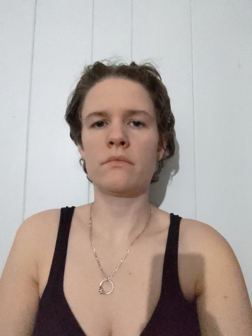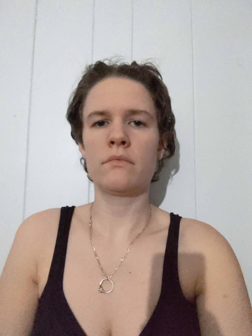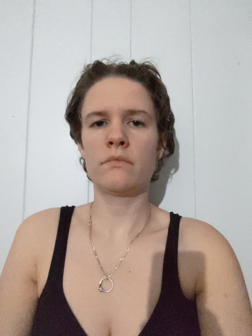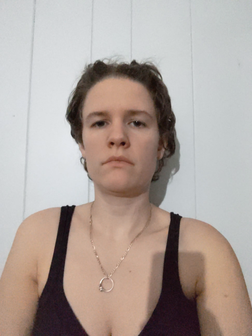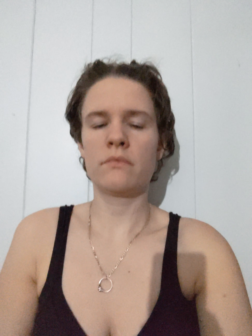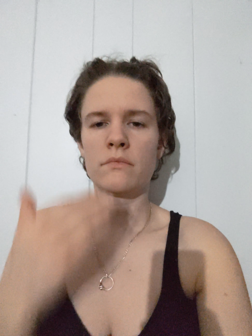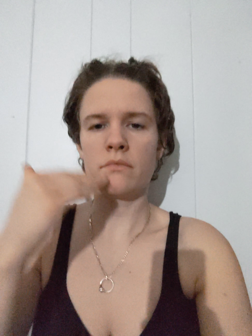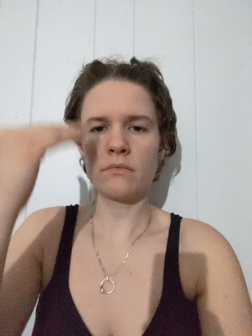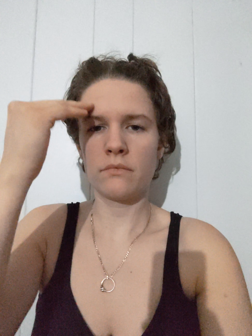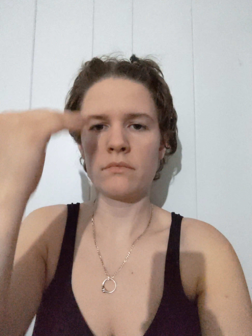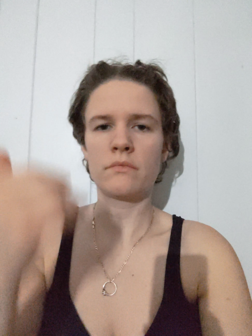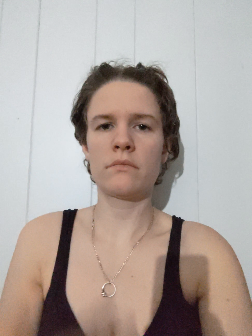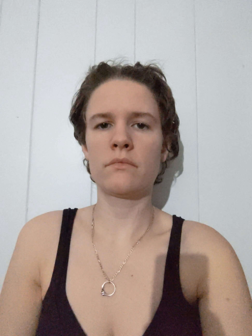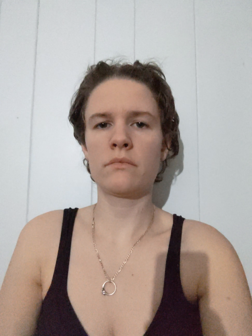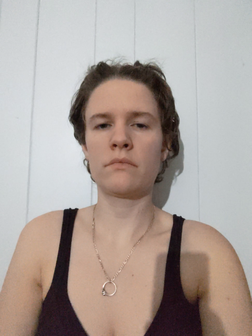head